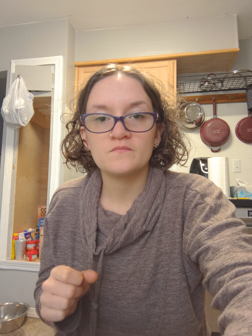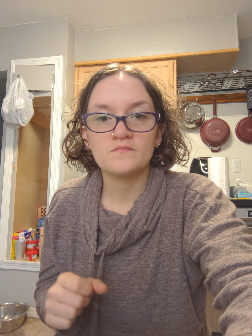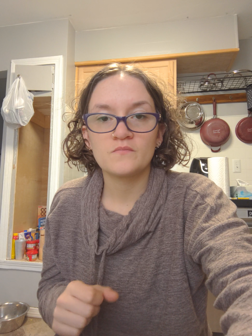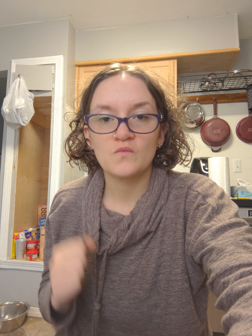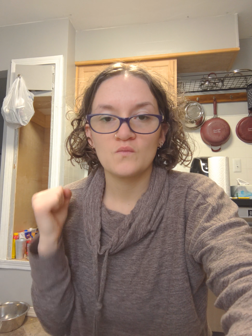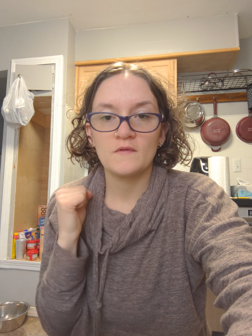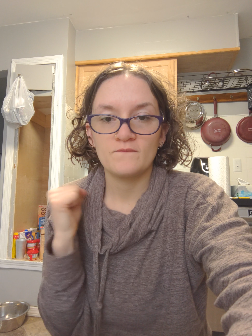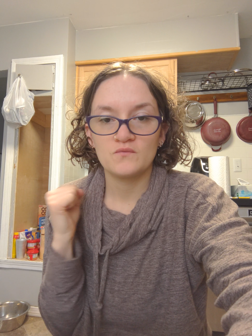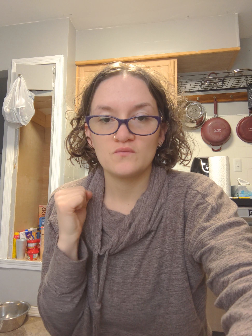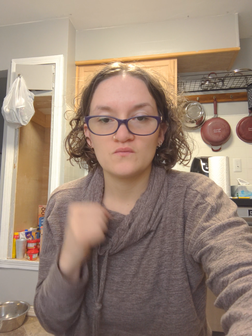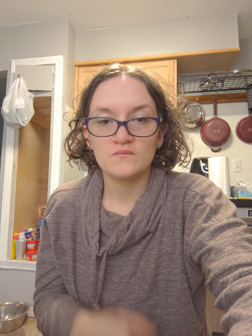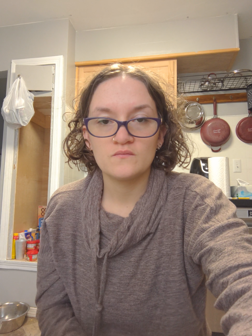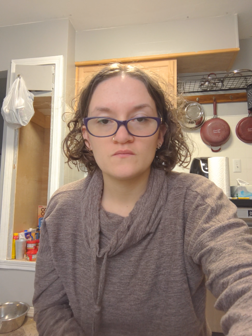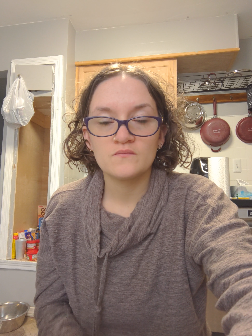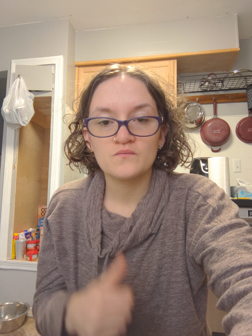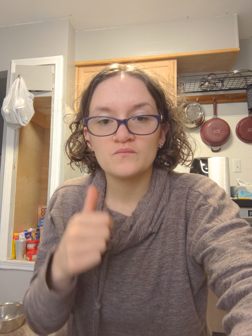refrigerator